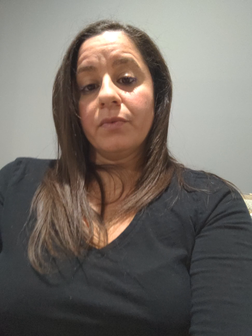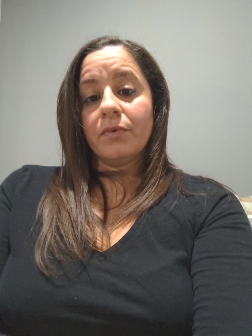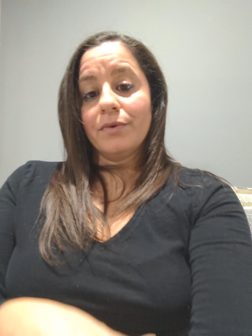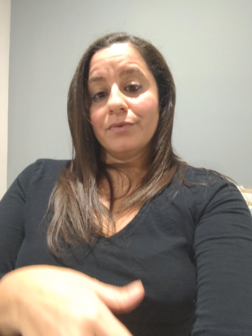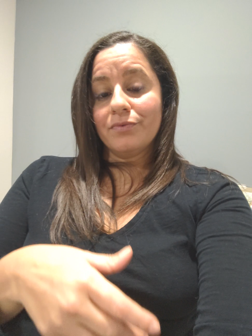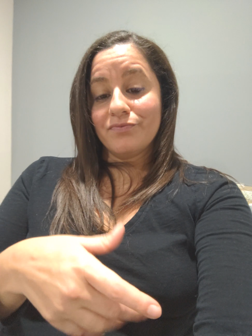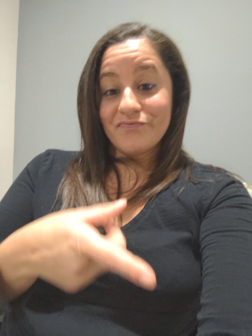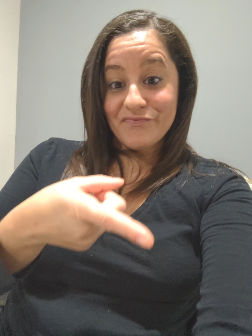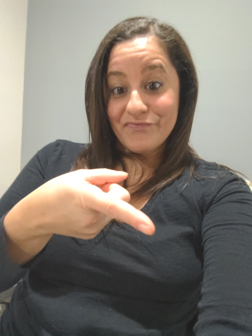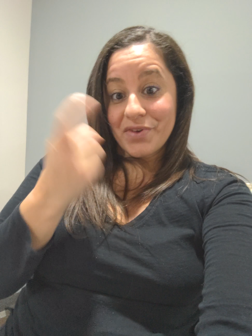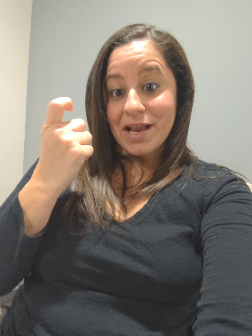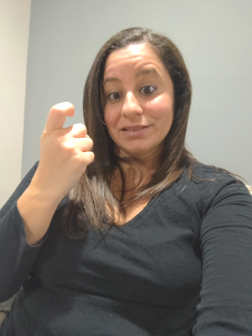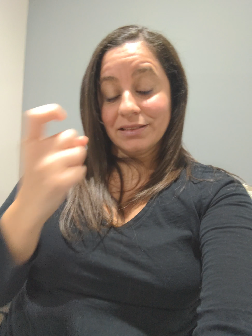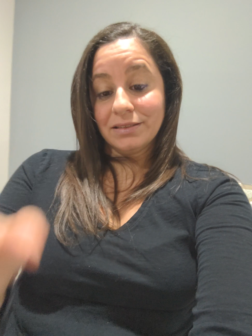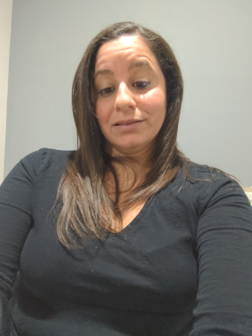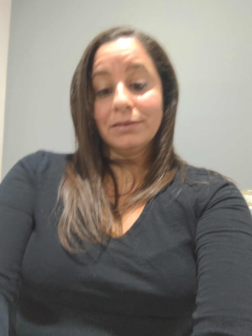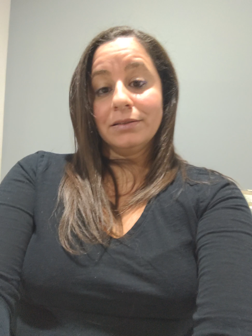fast